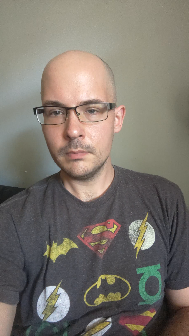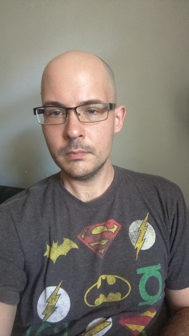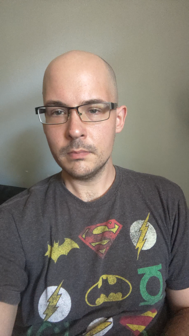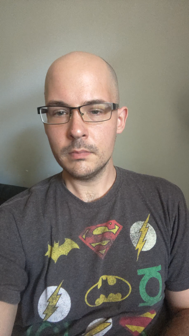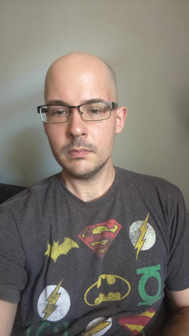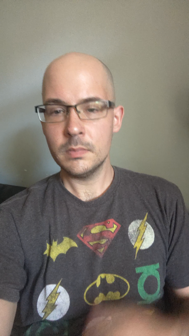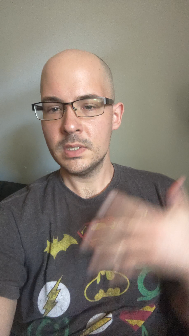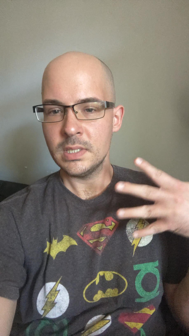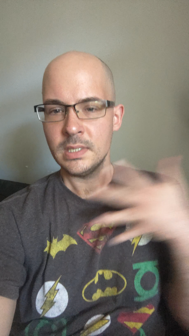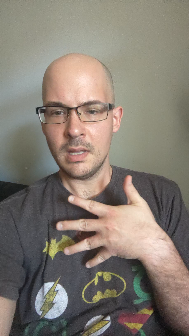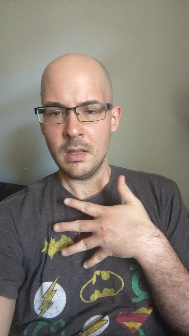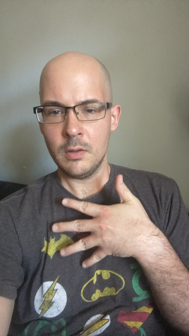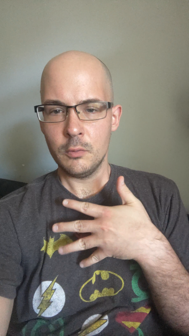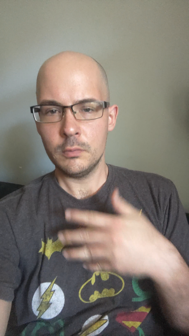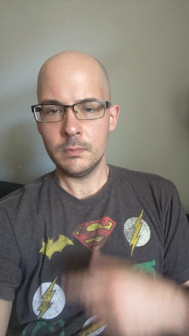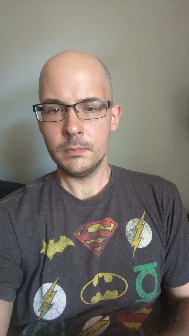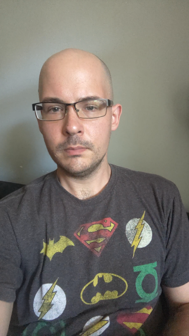scared